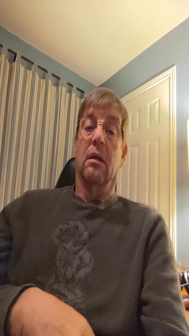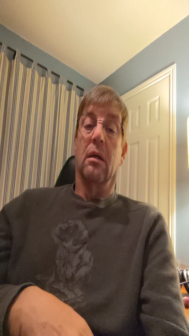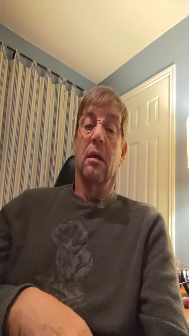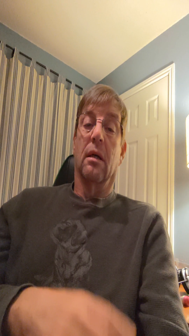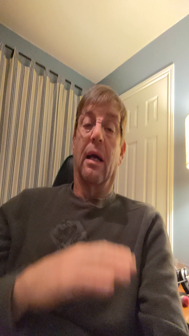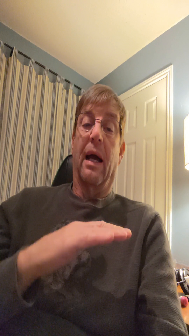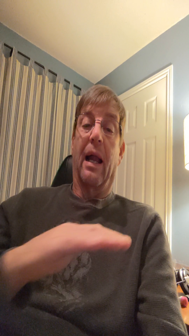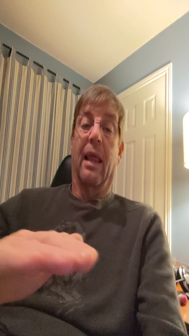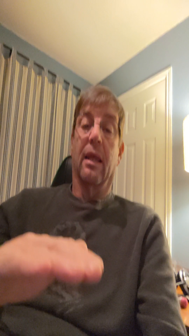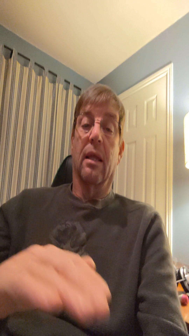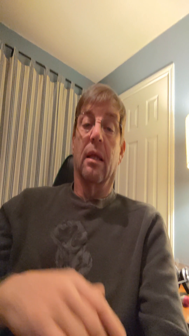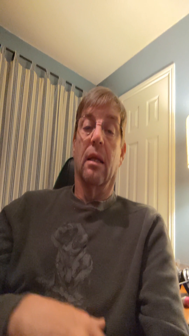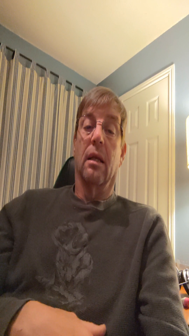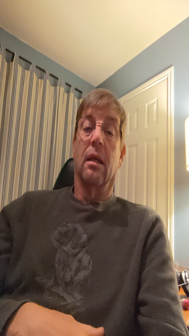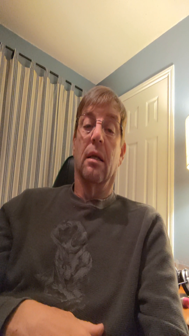clean